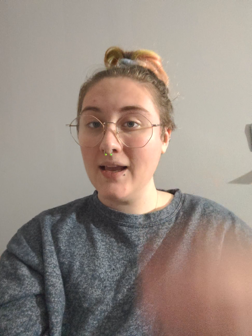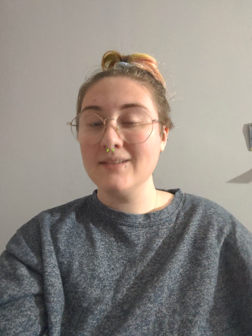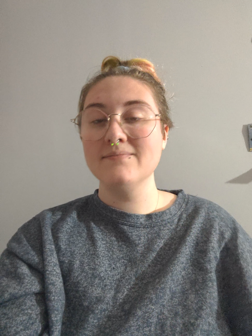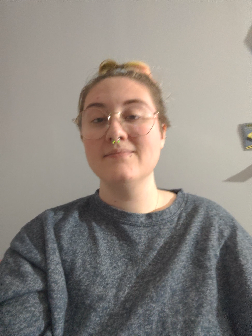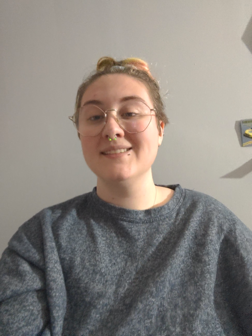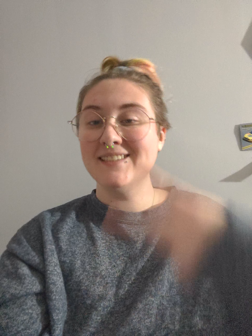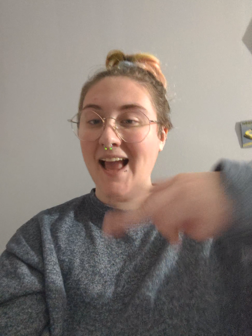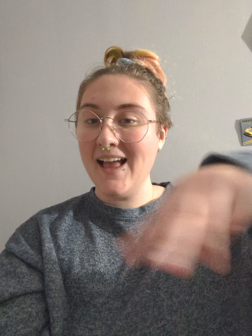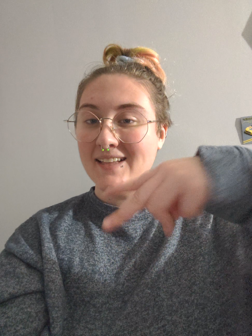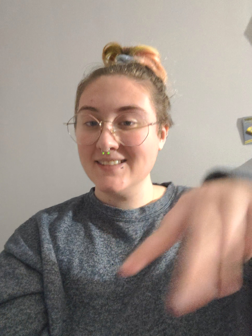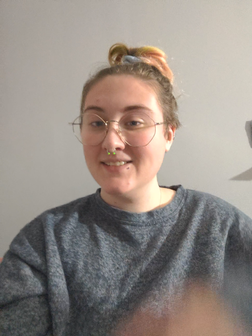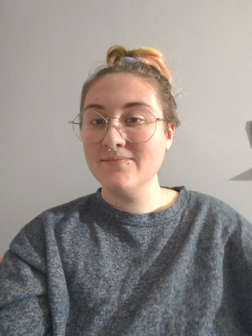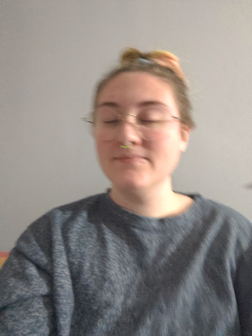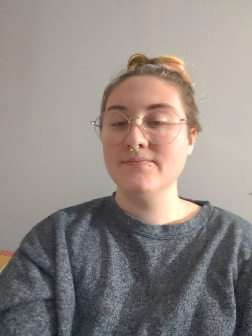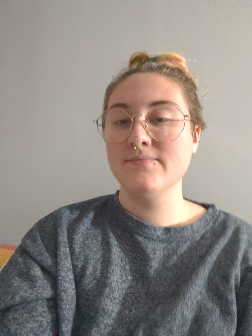dance